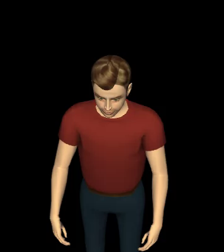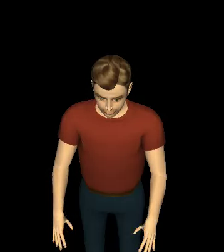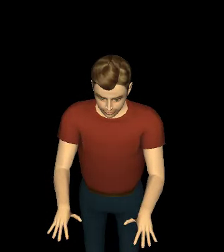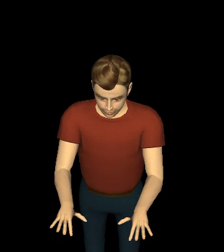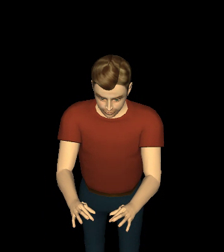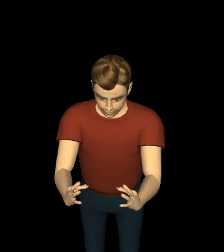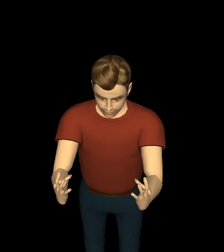يجد